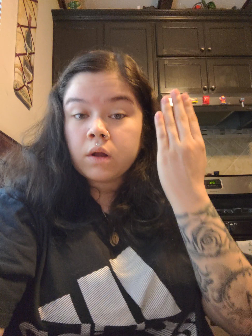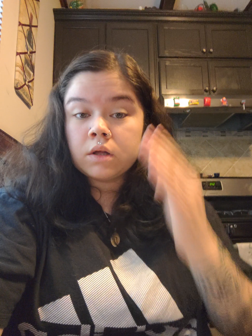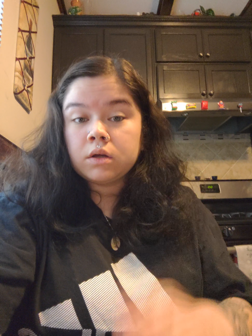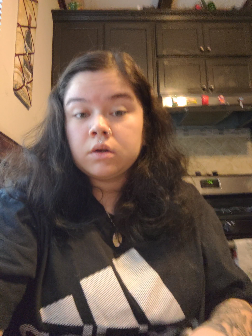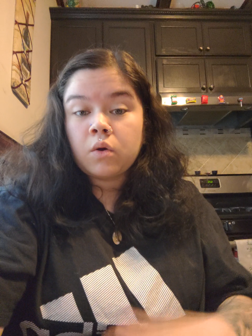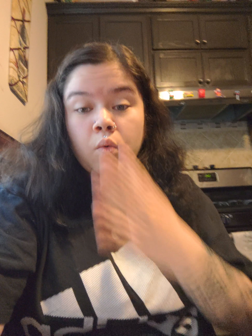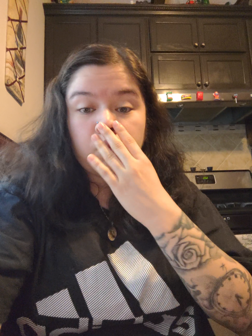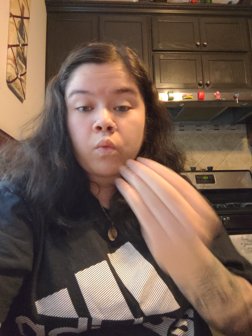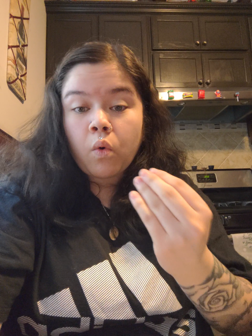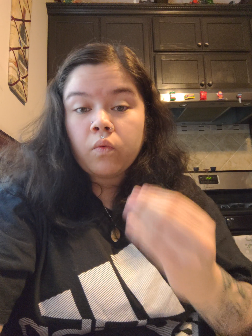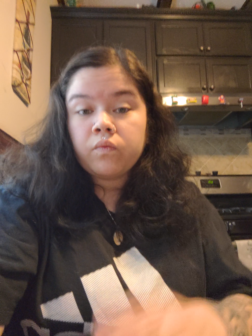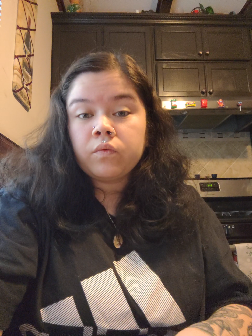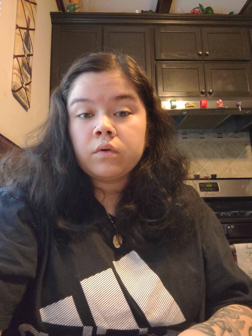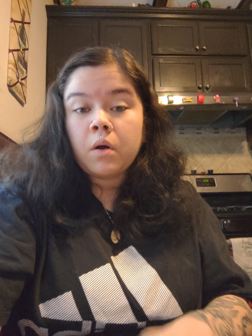wolf